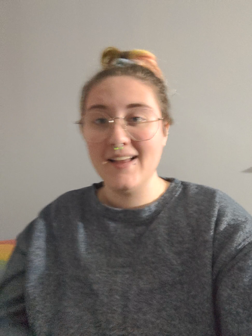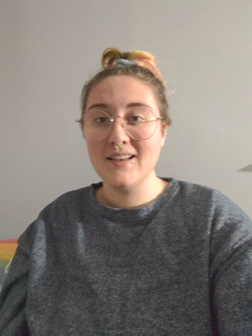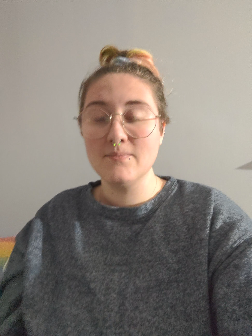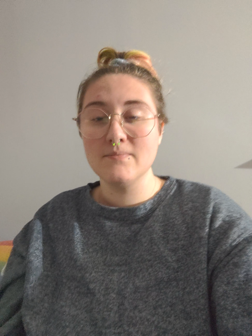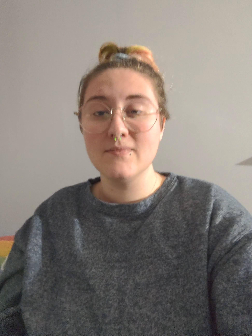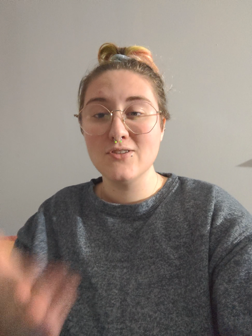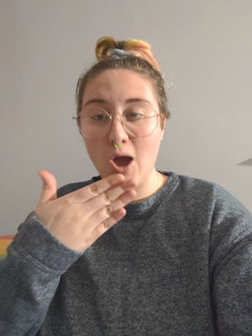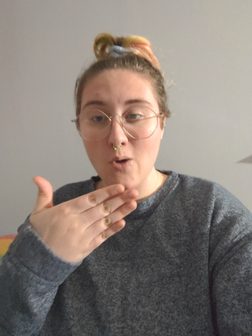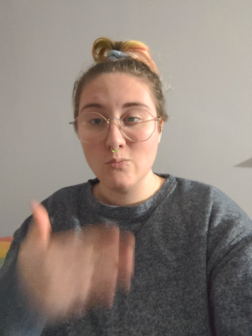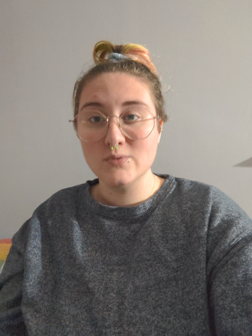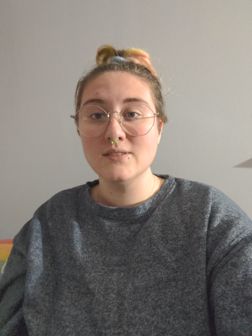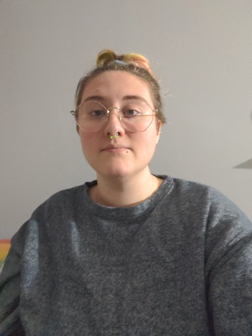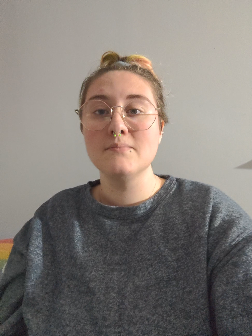close